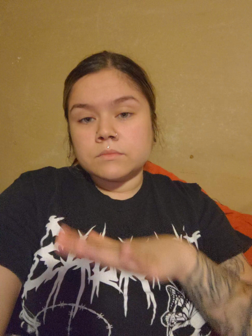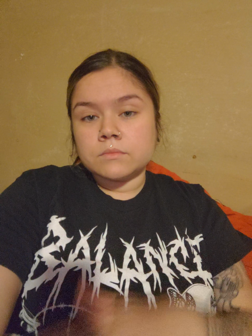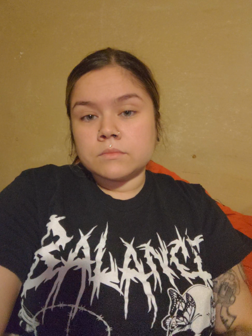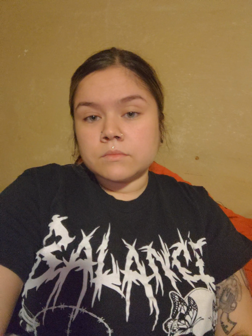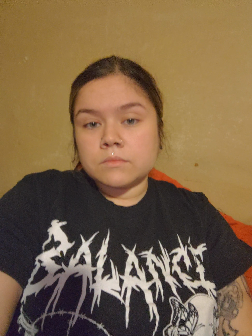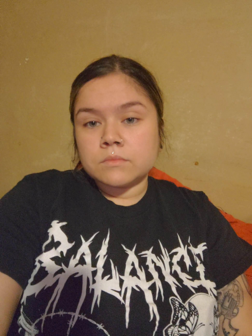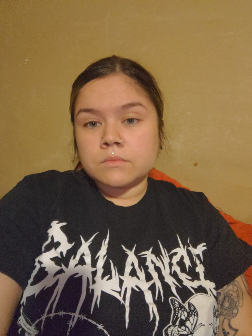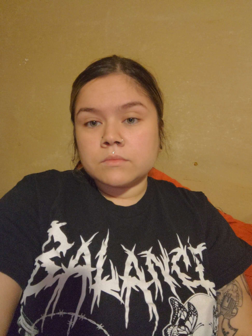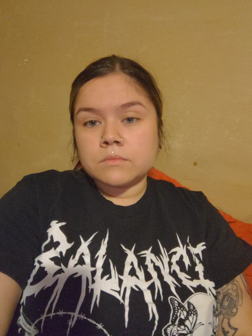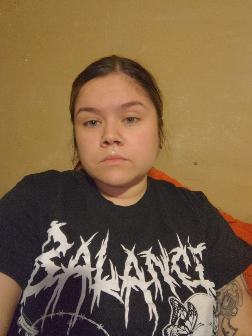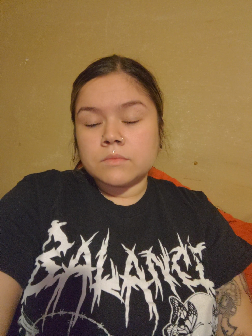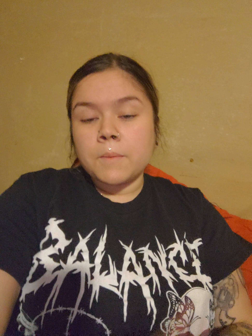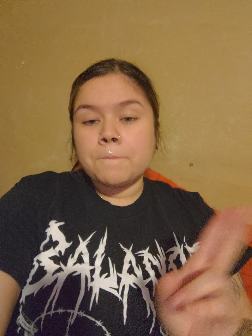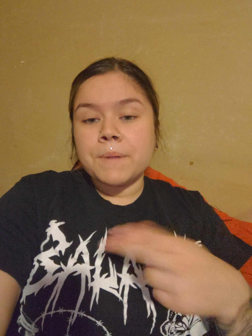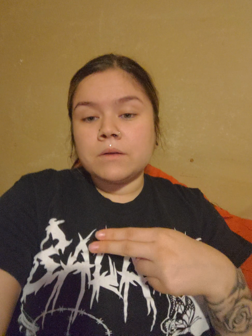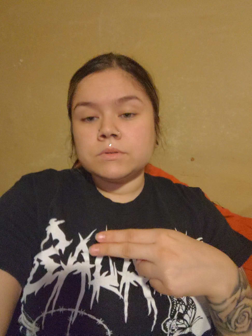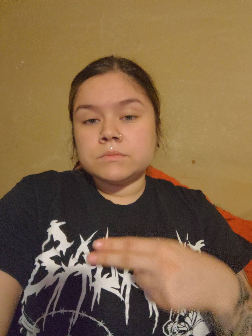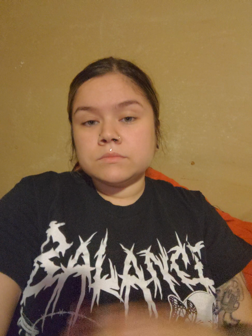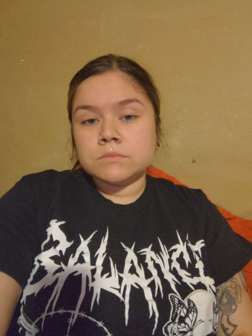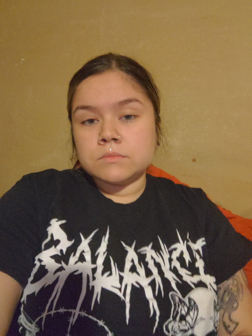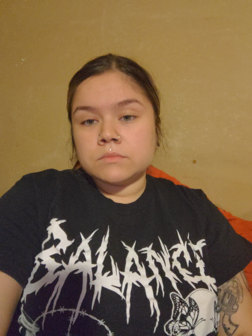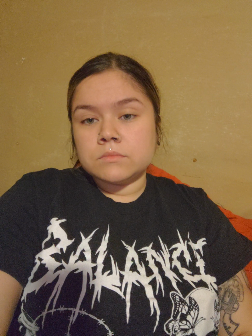belt